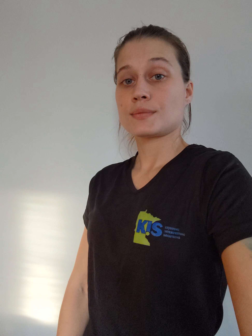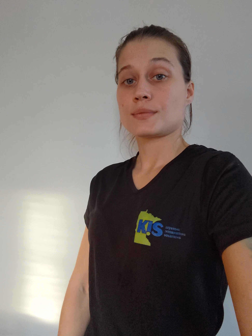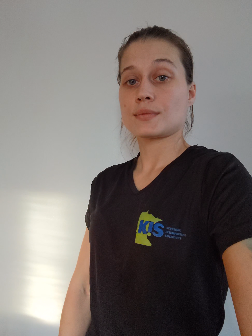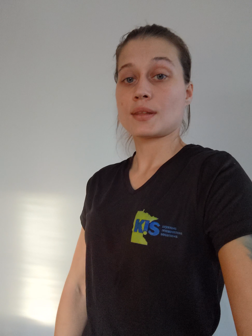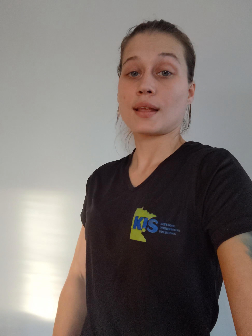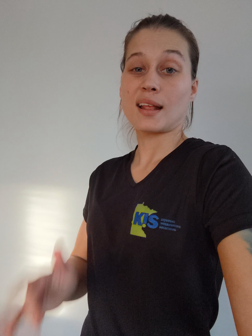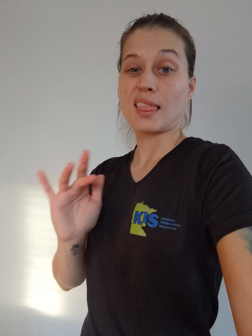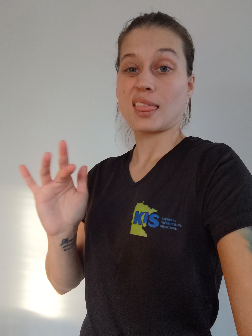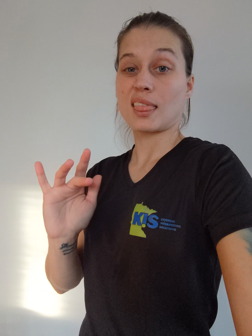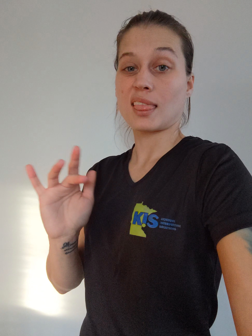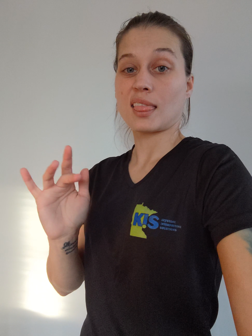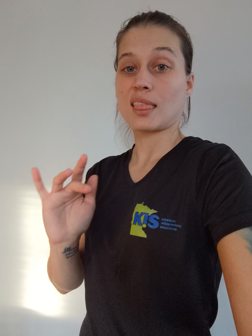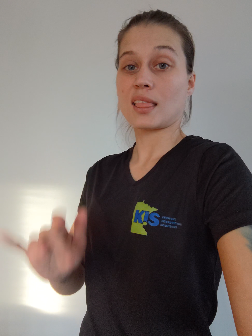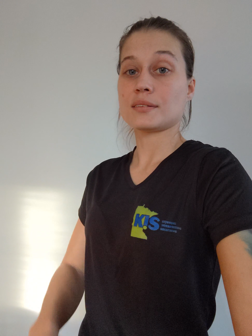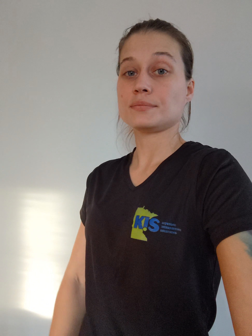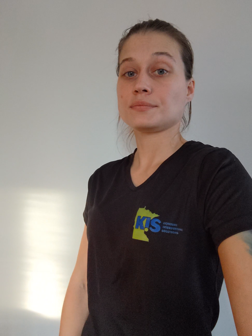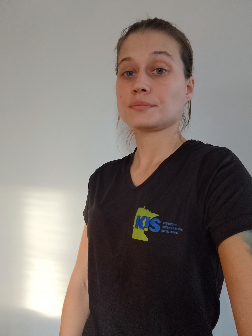yucky